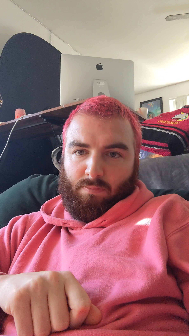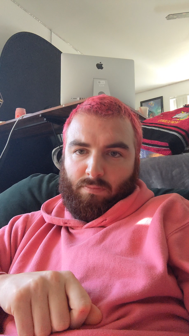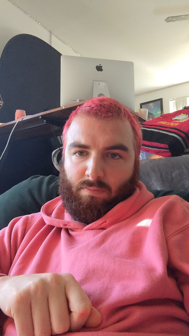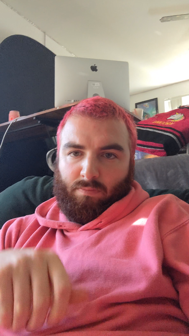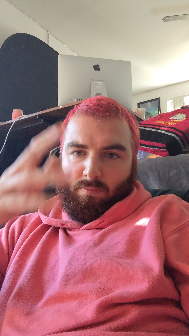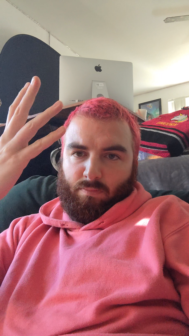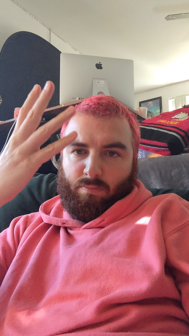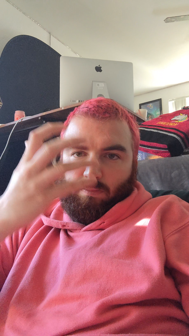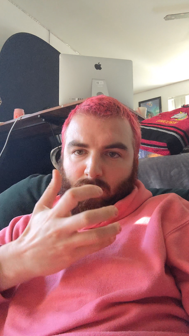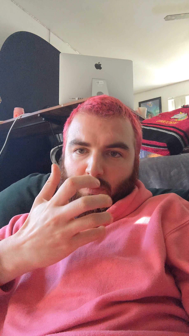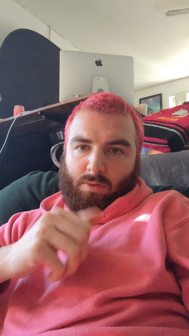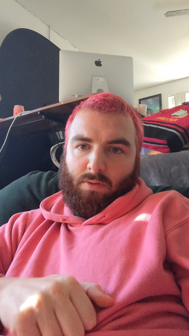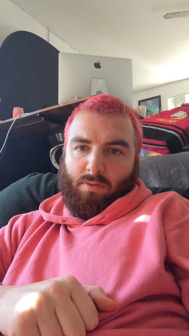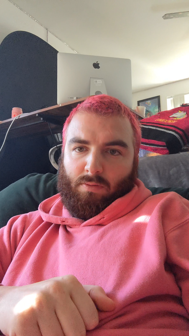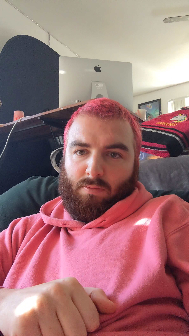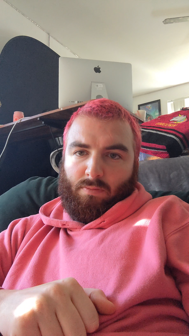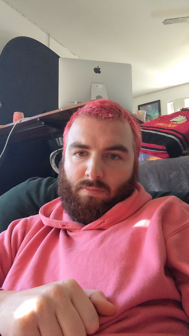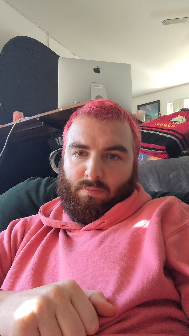dark